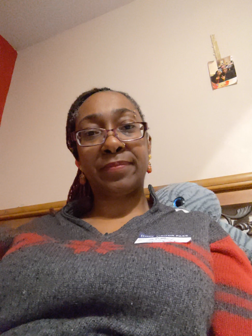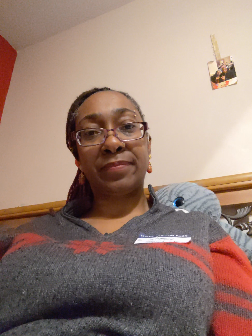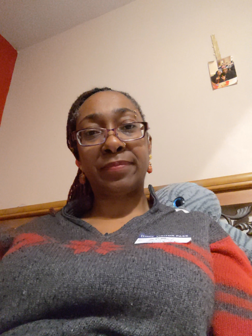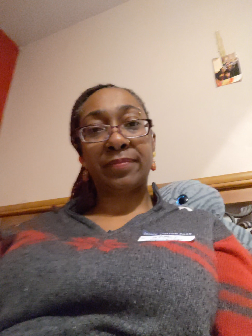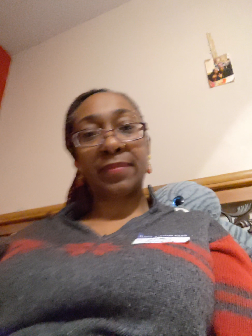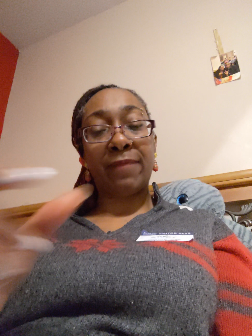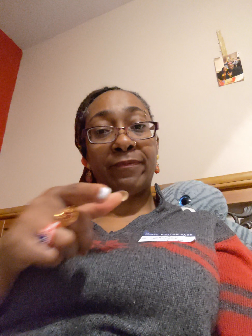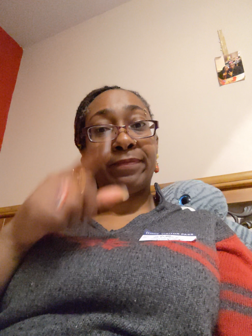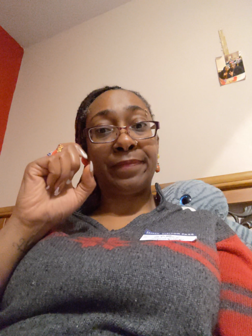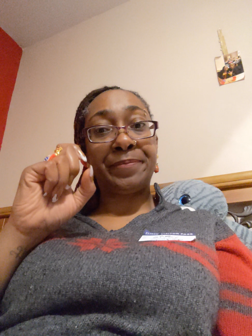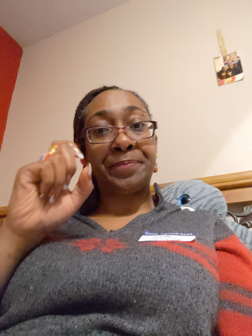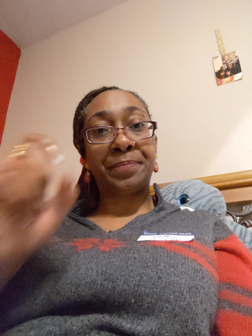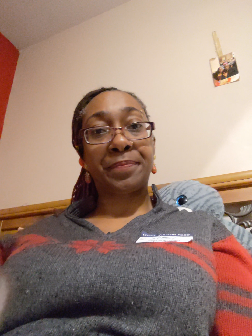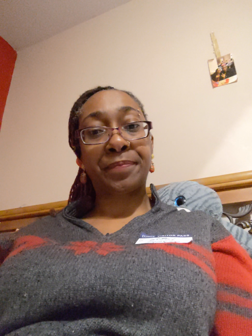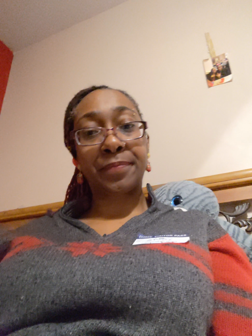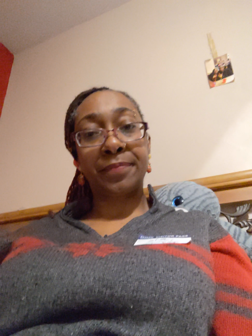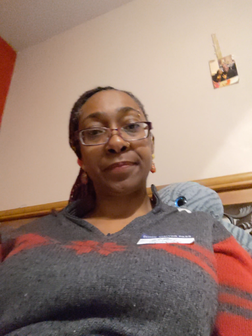fast